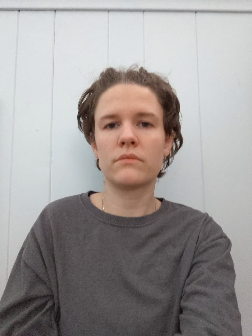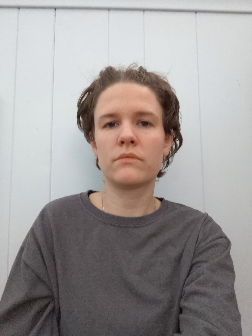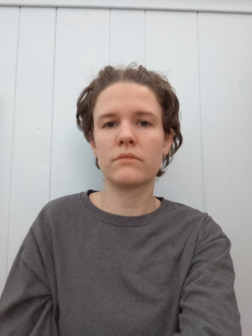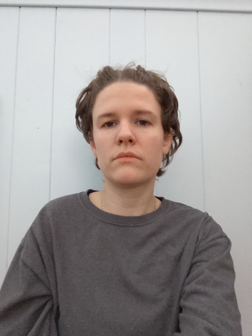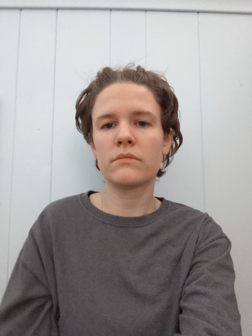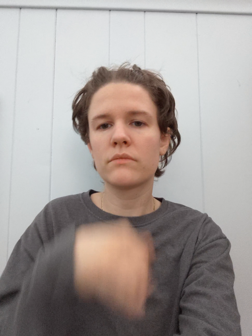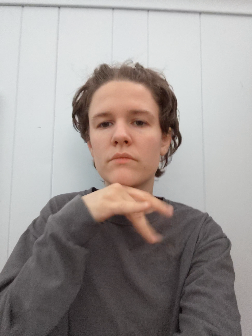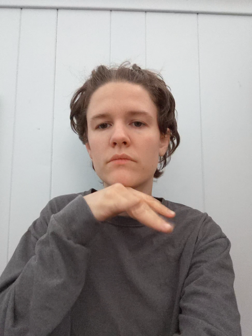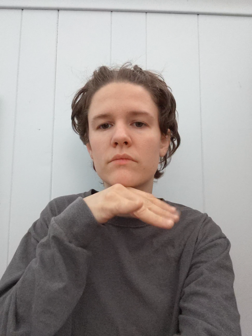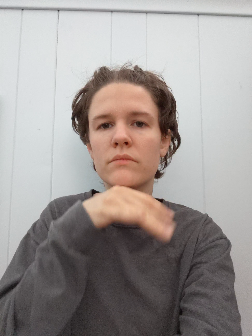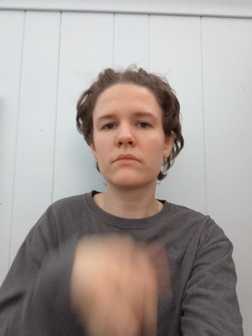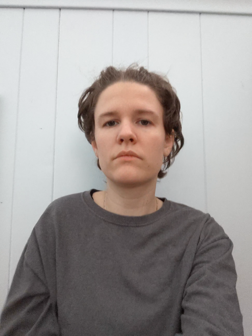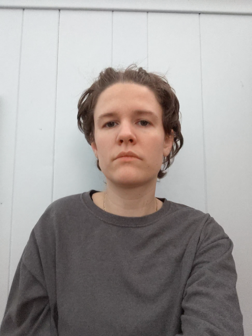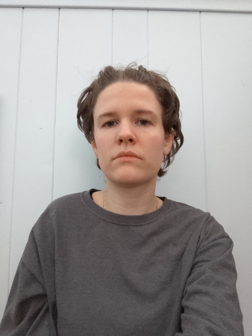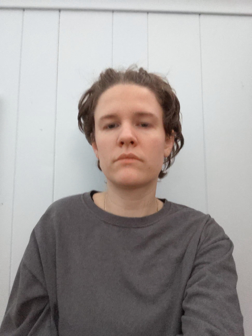dirty